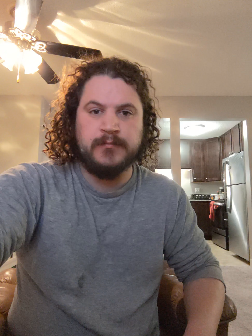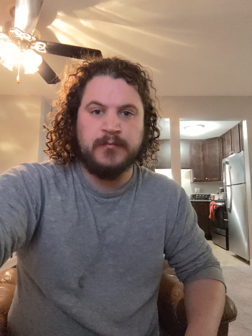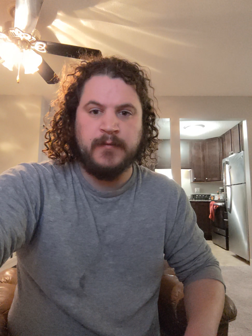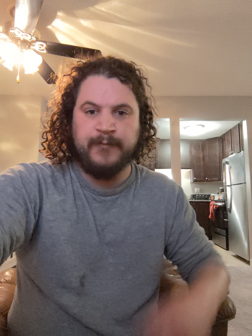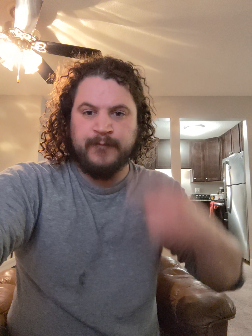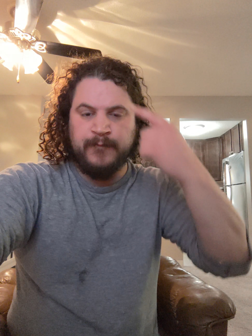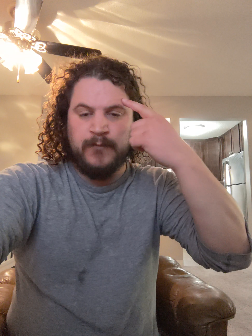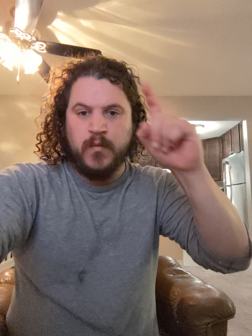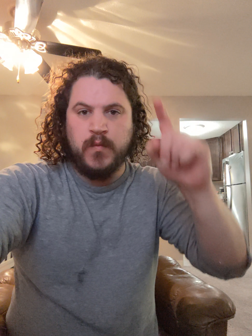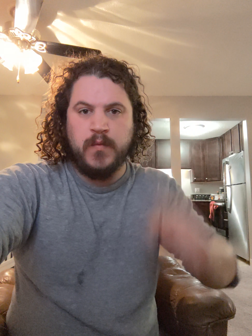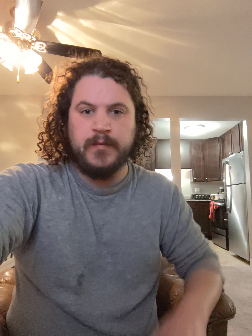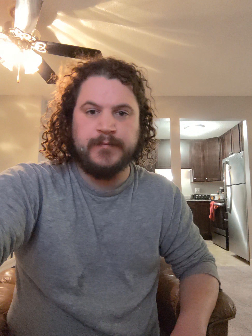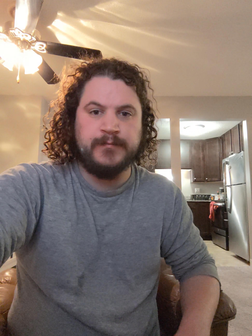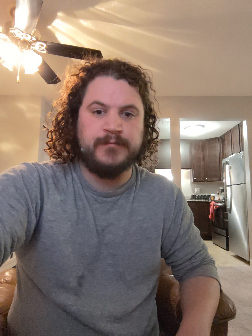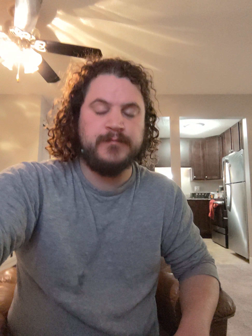for